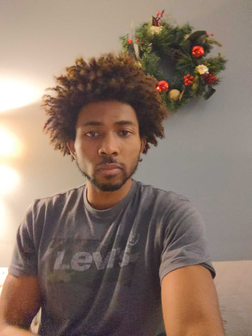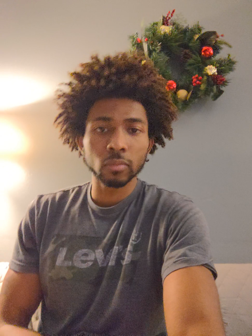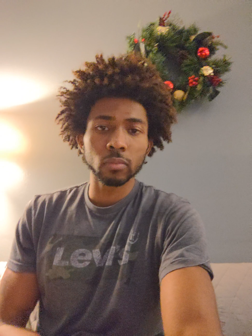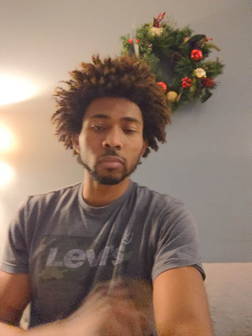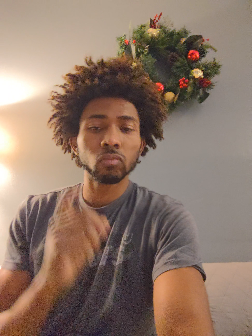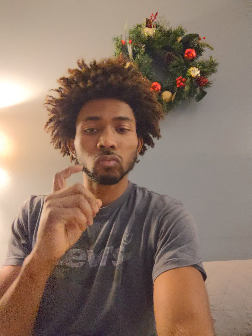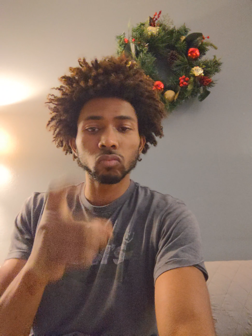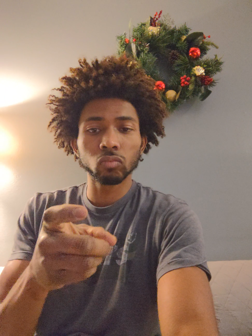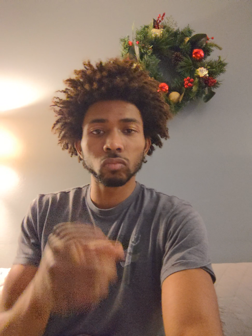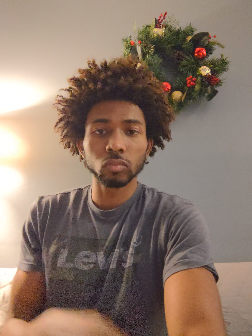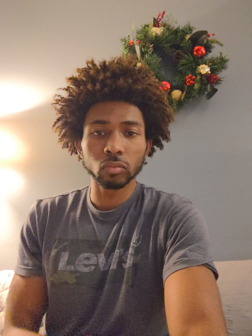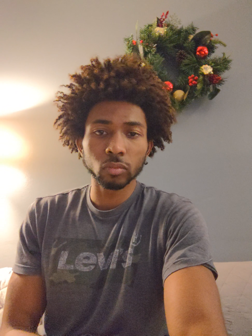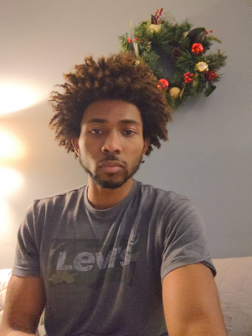gift